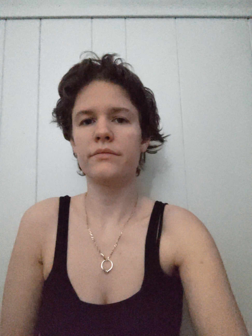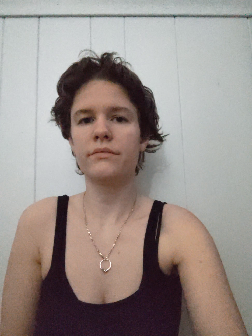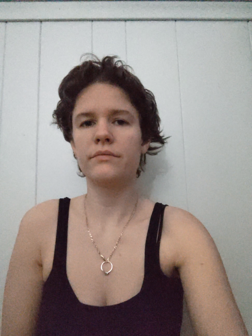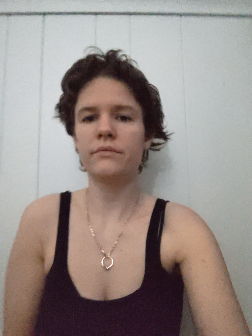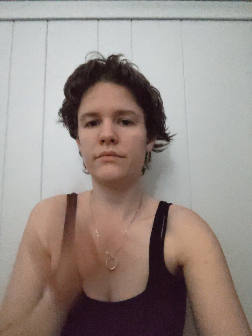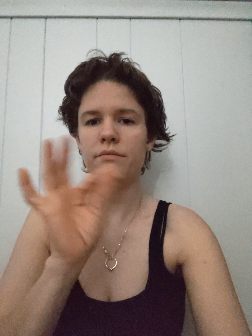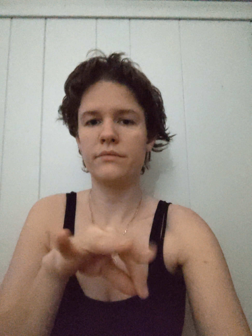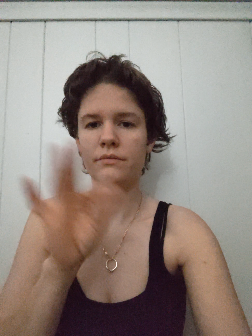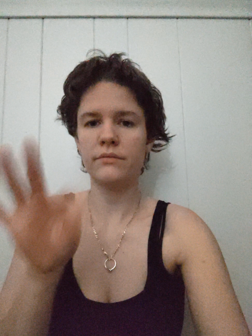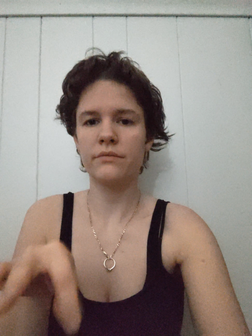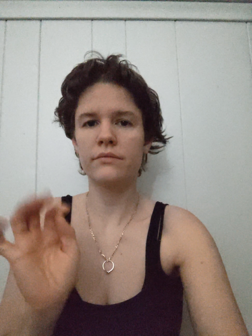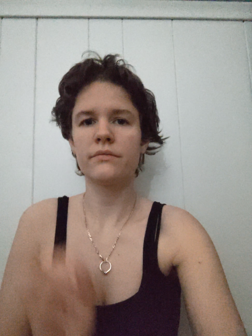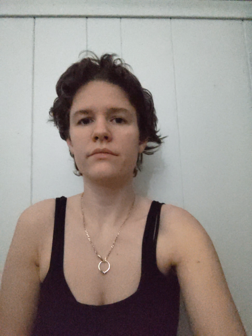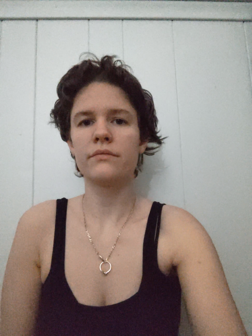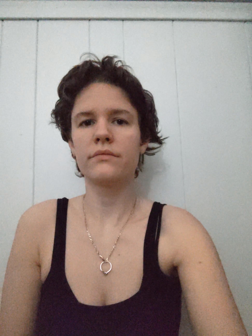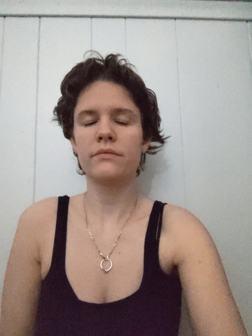french fries